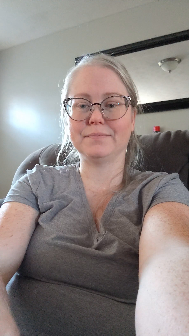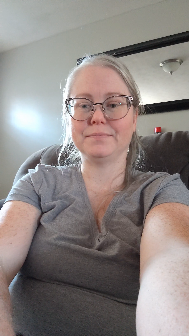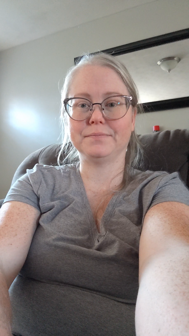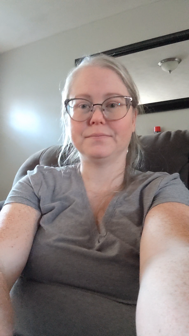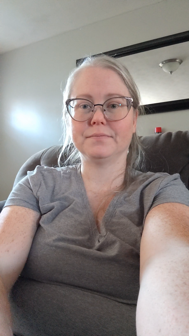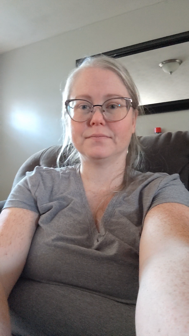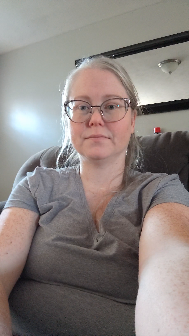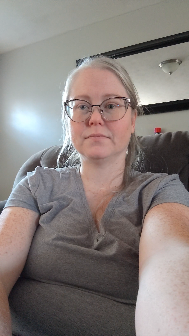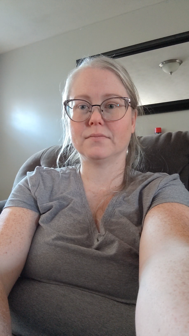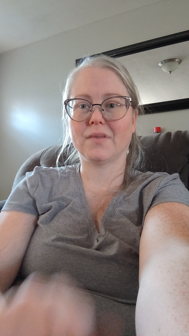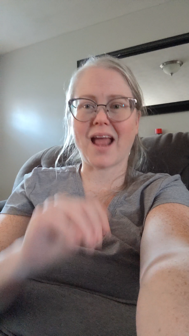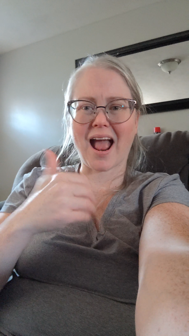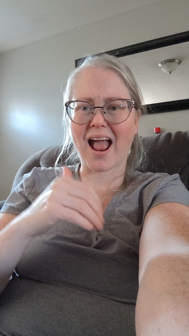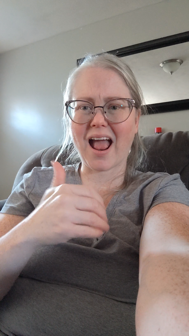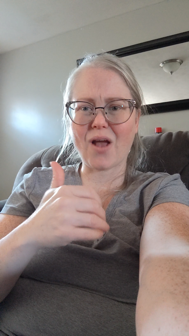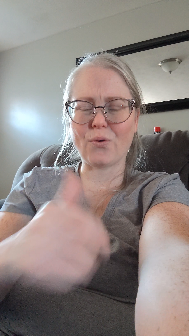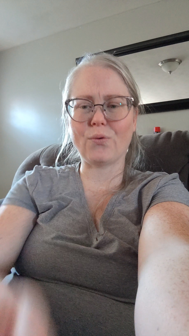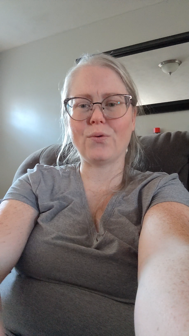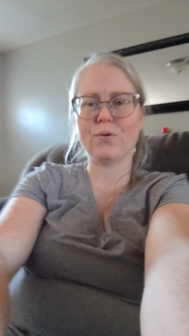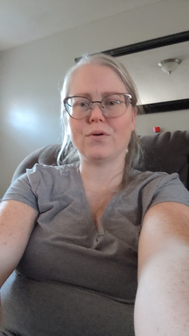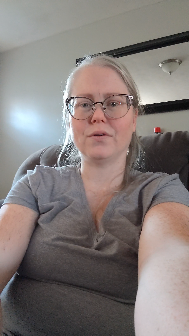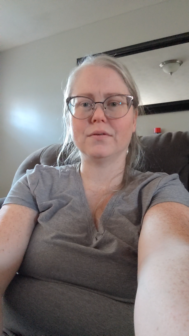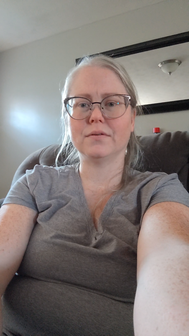how